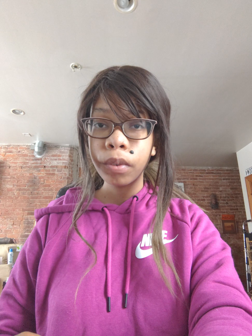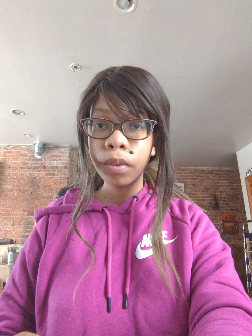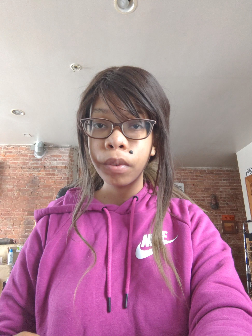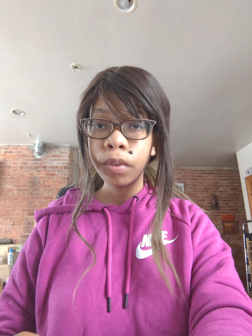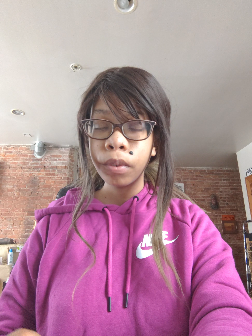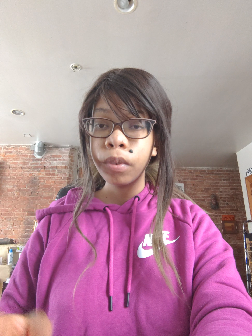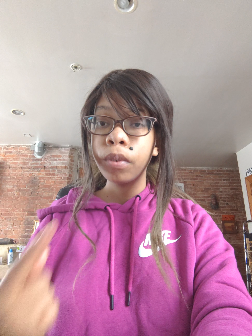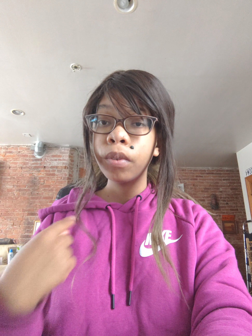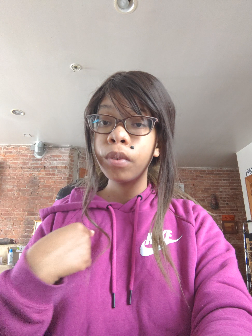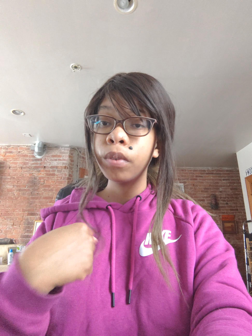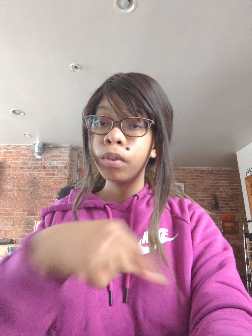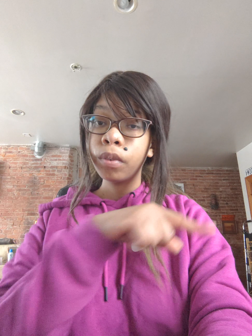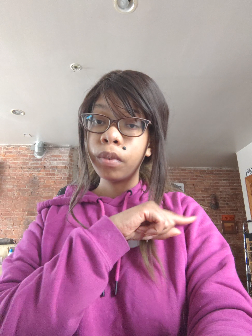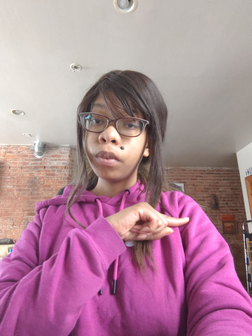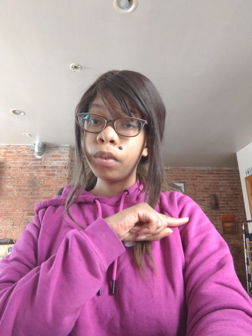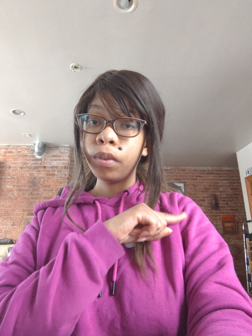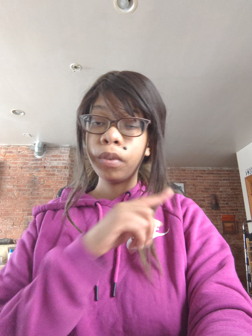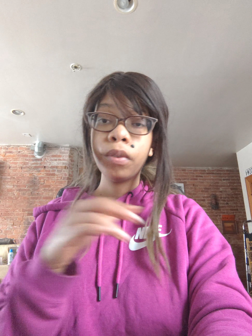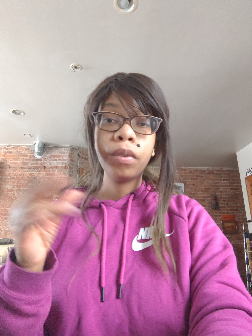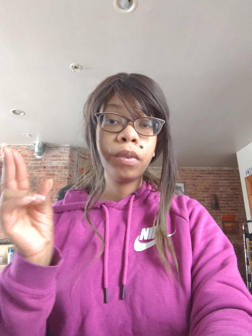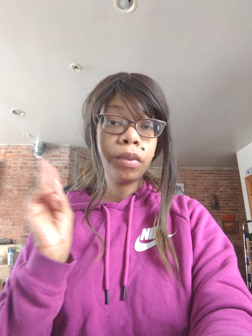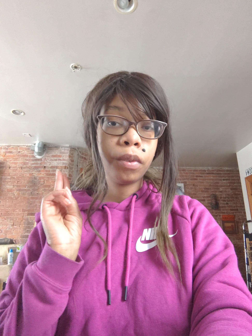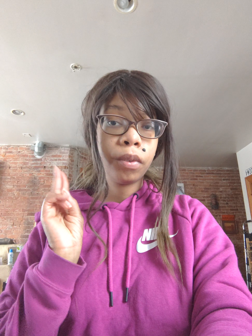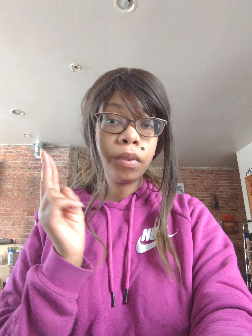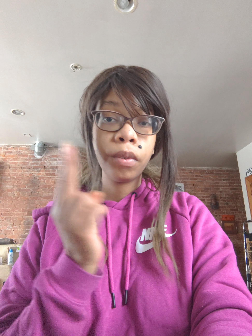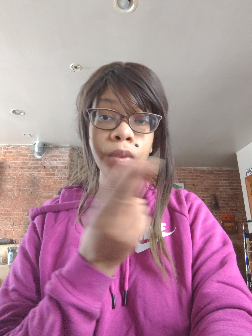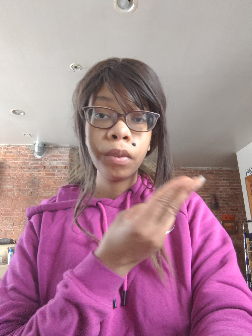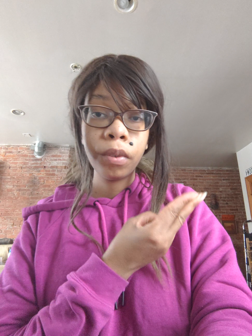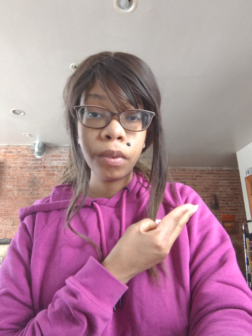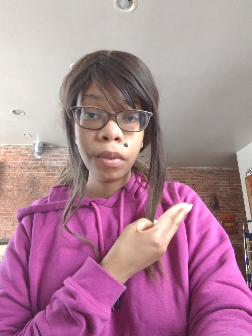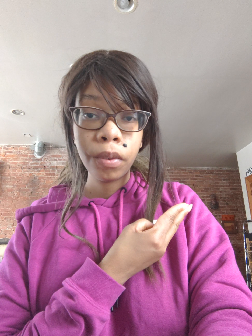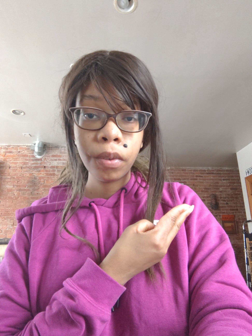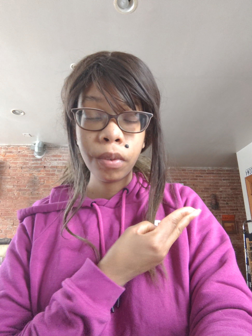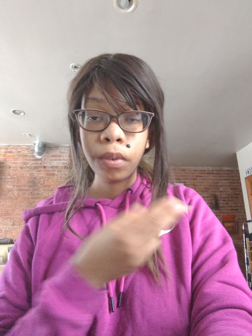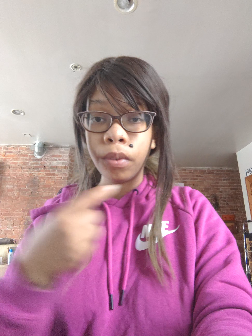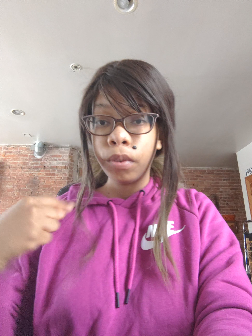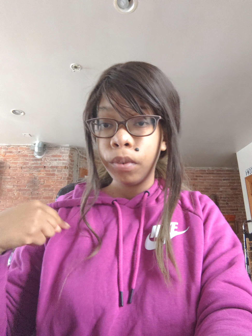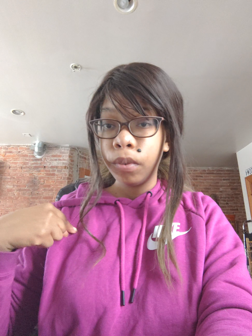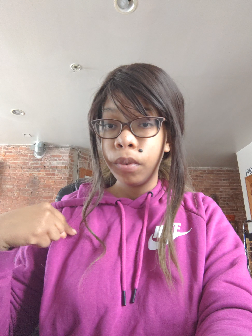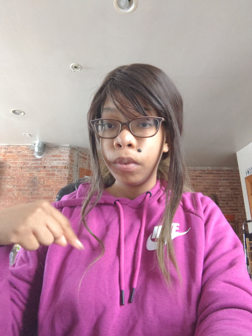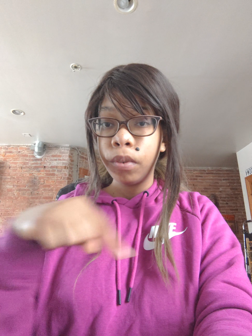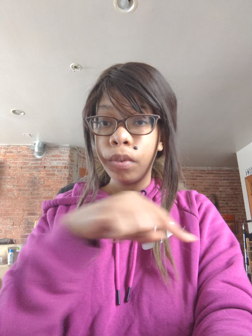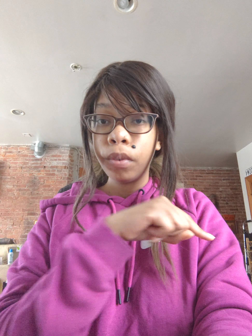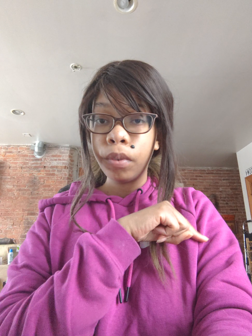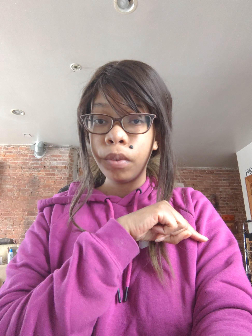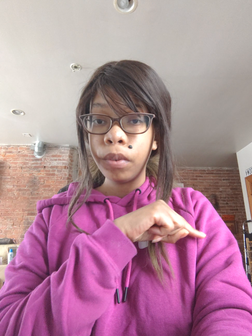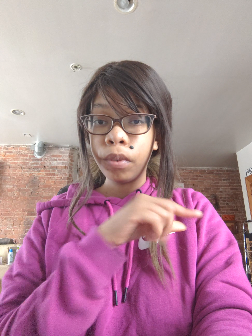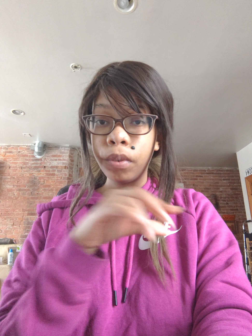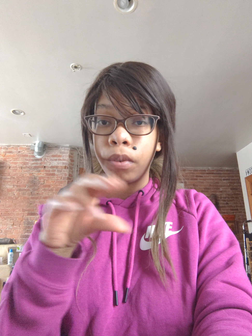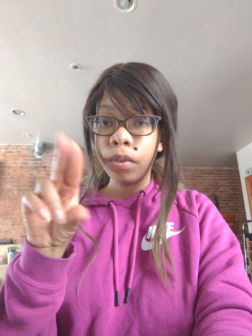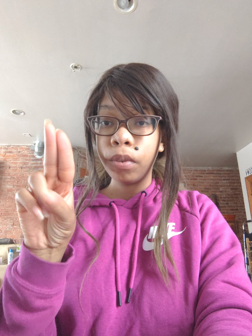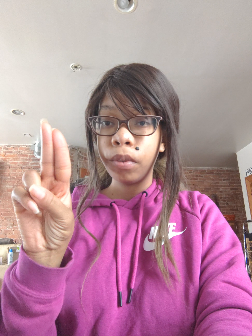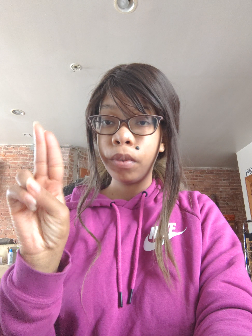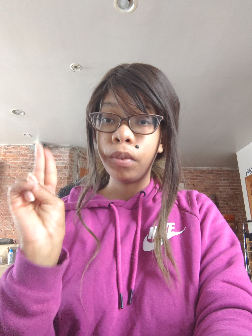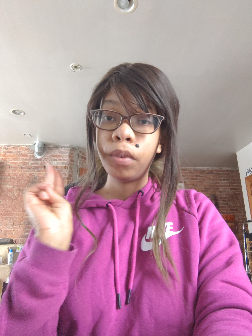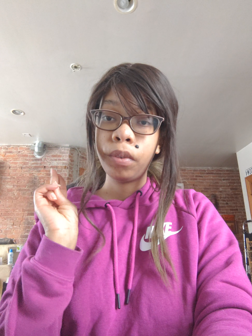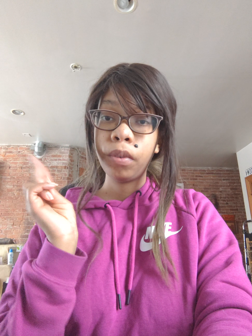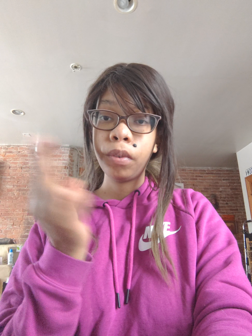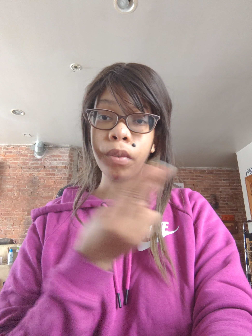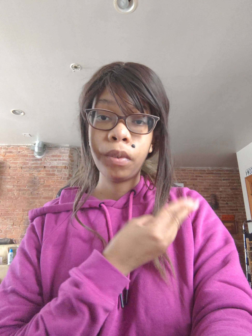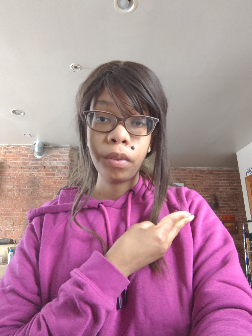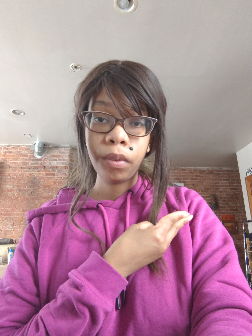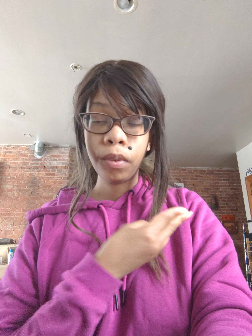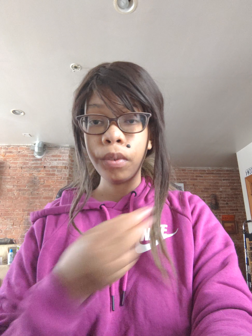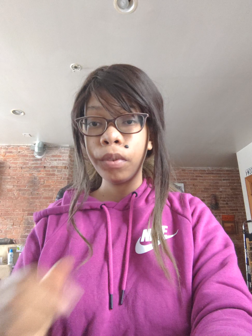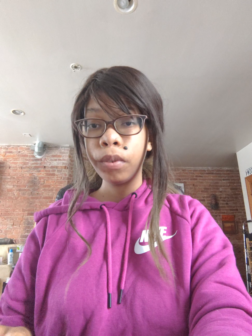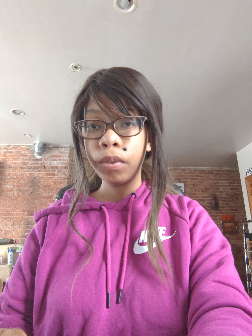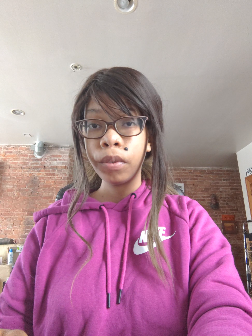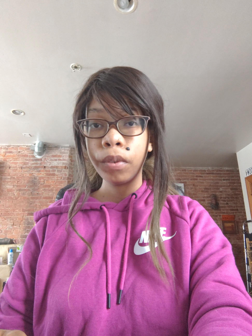we